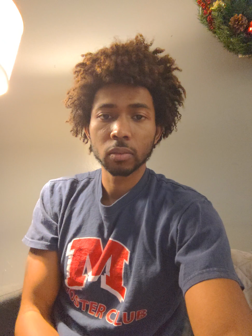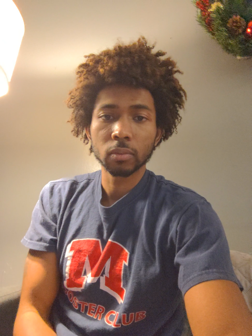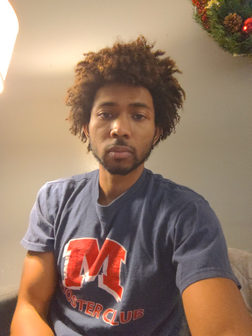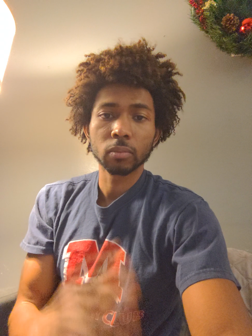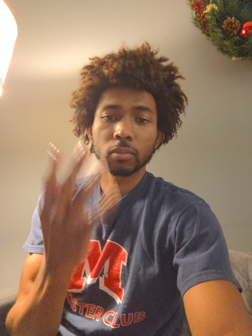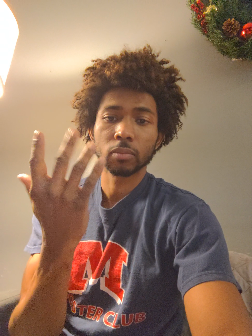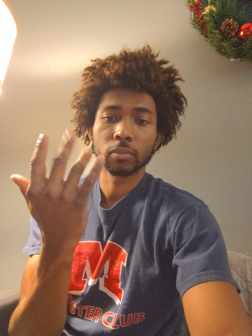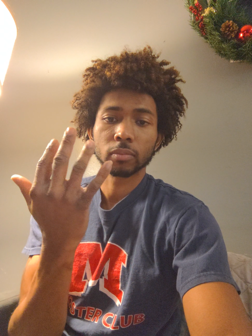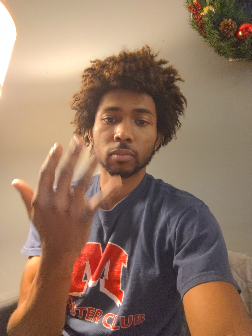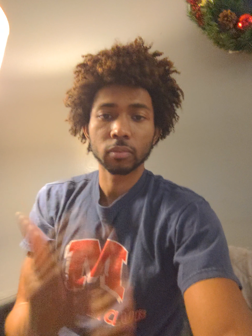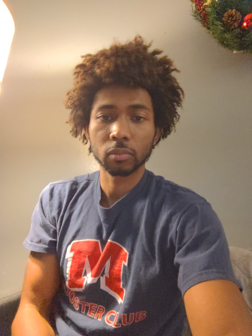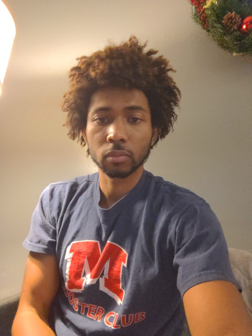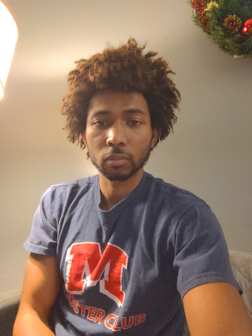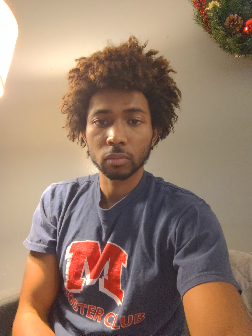finger